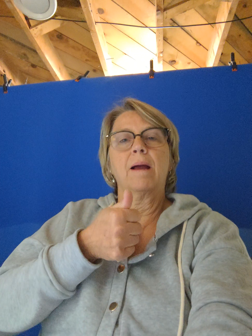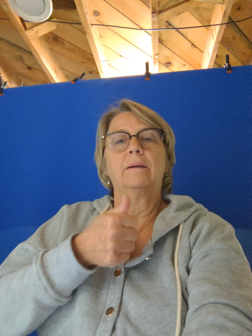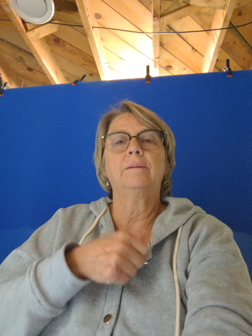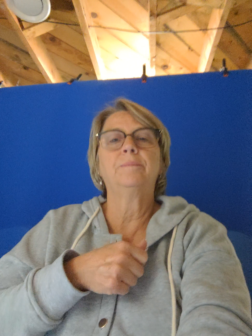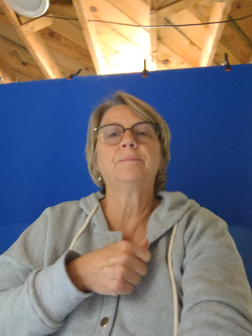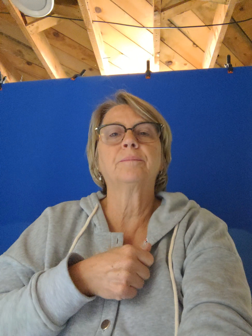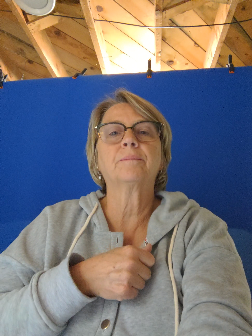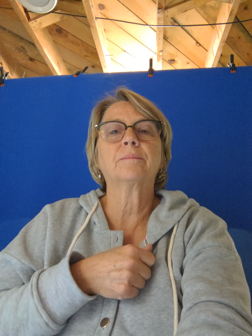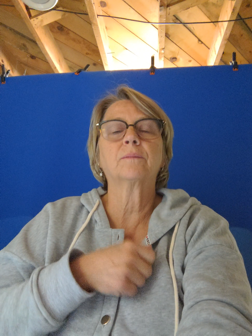beside